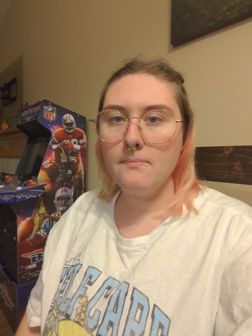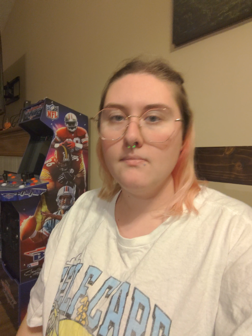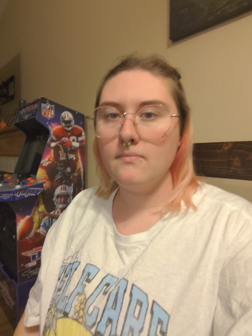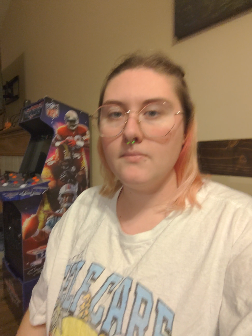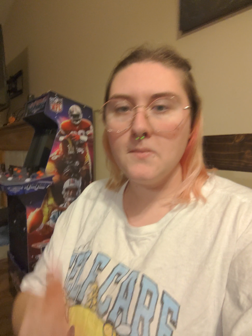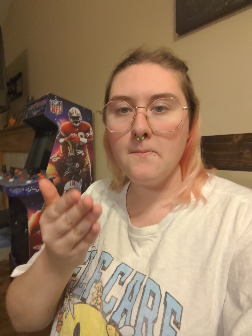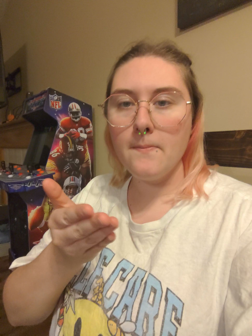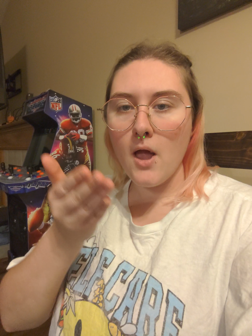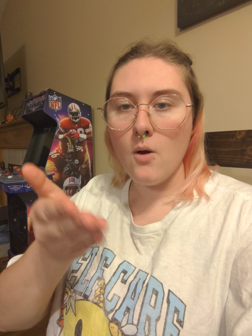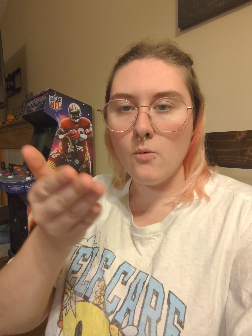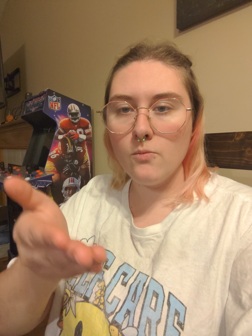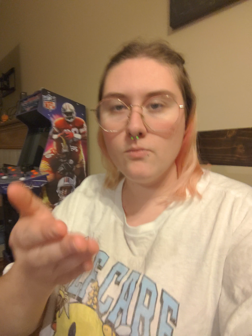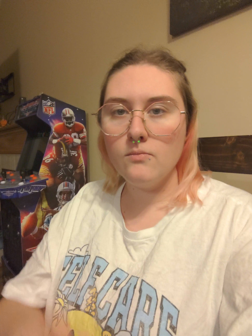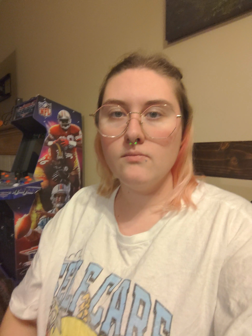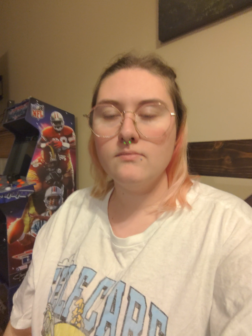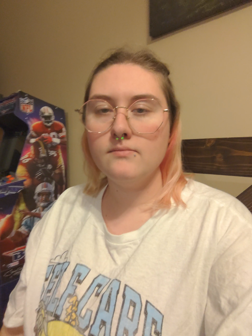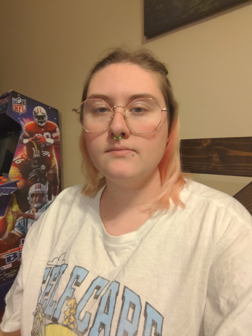boat